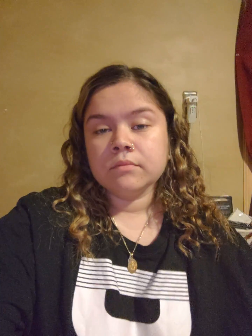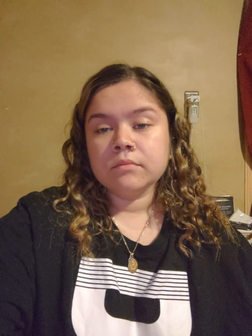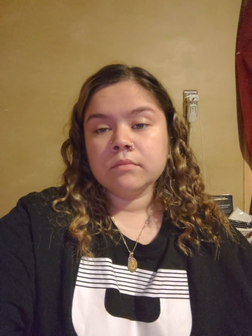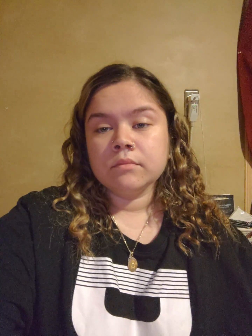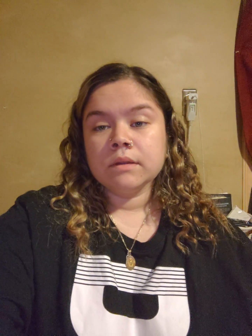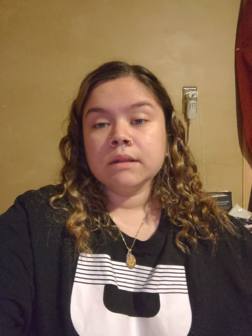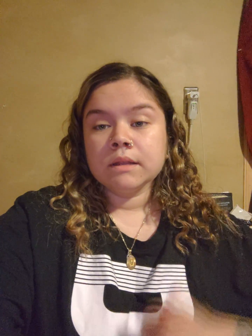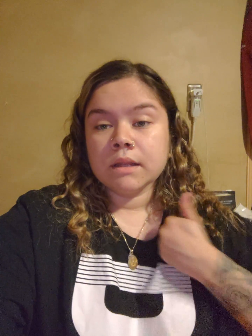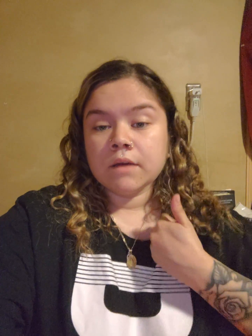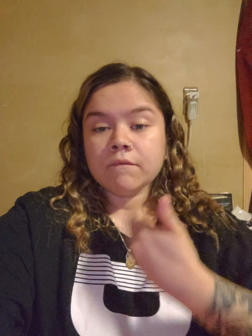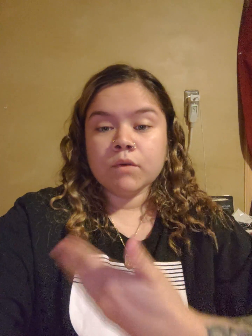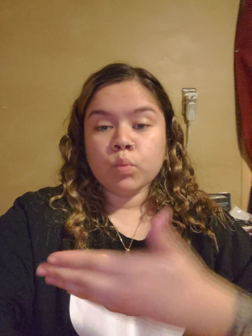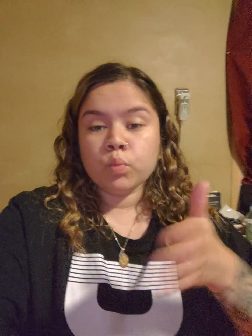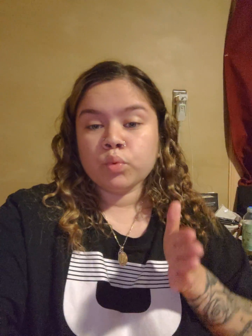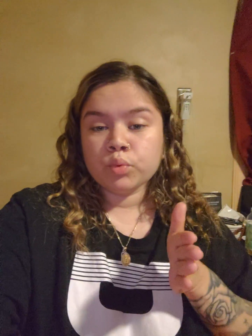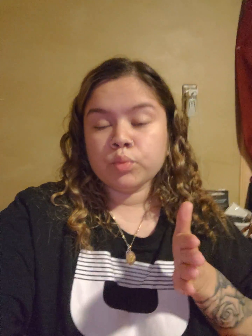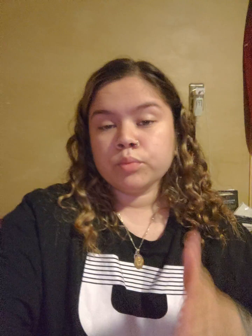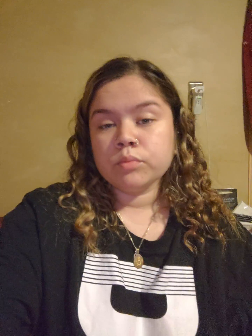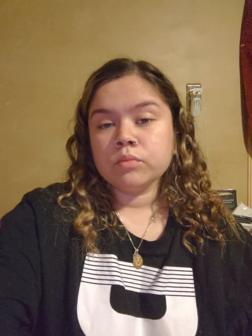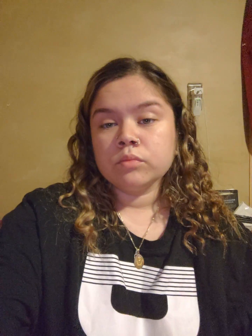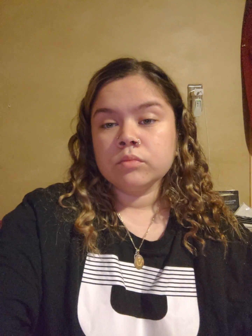living room